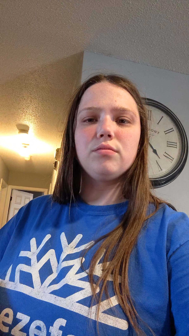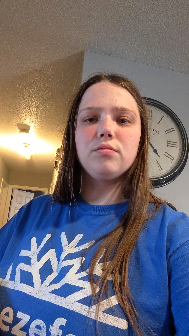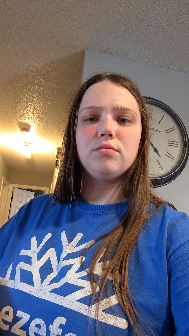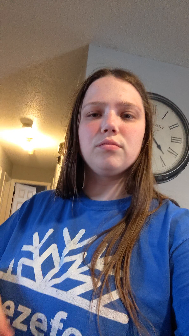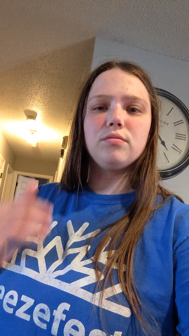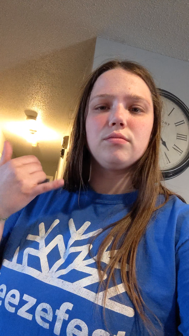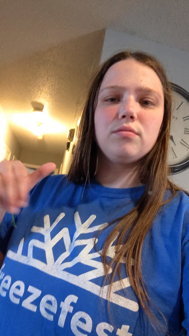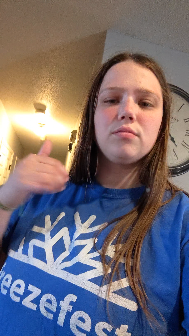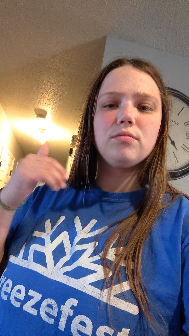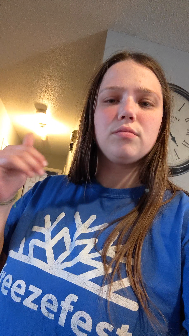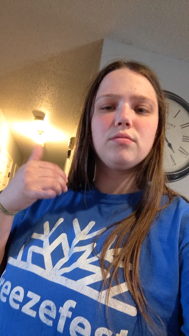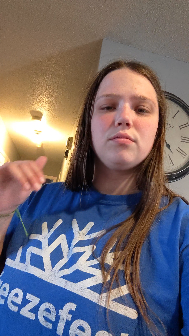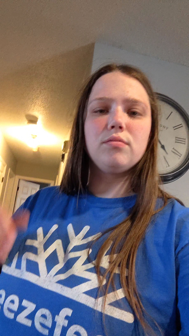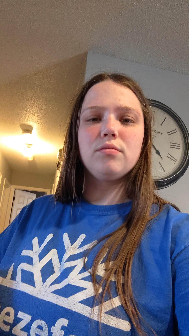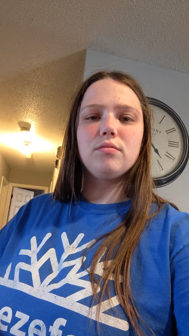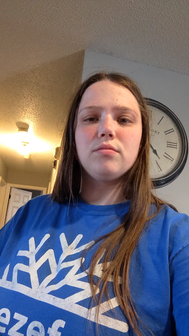play